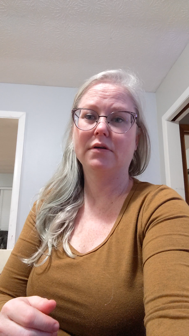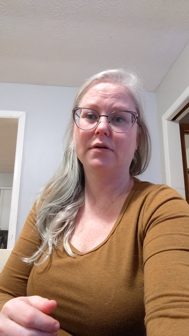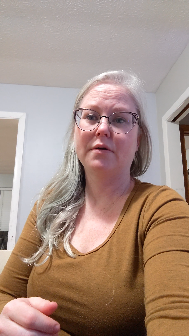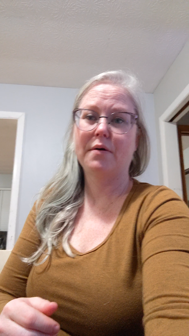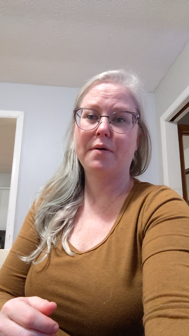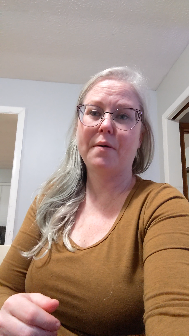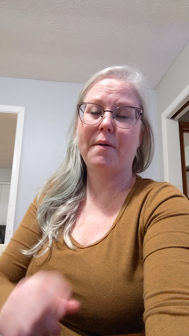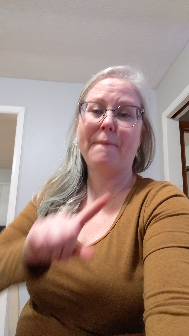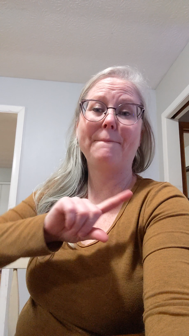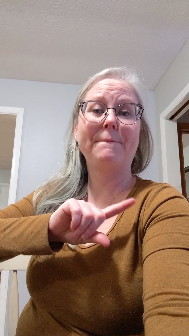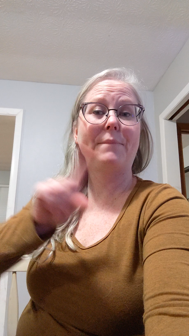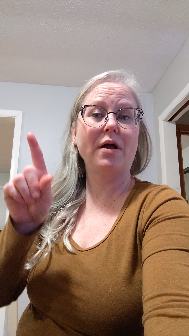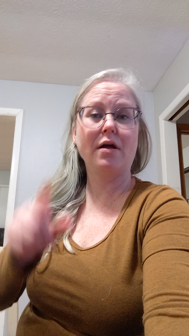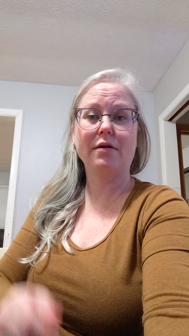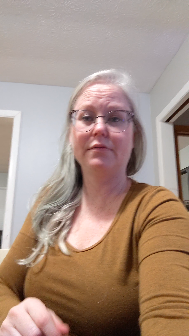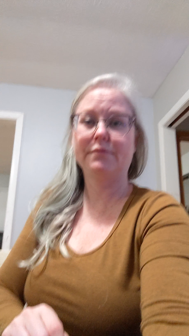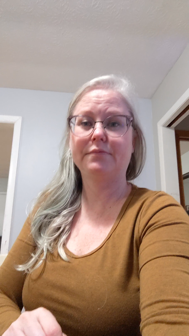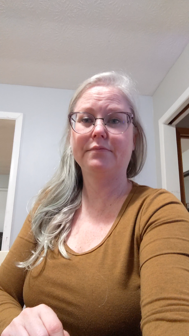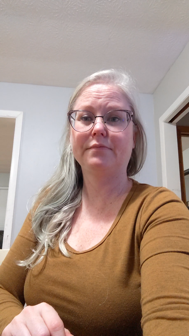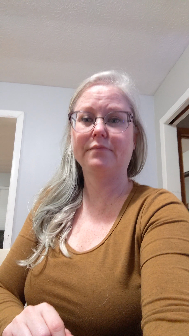but